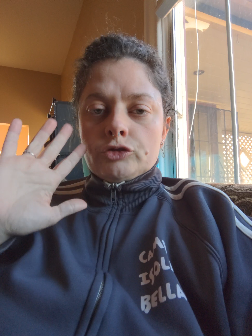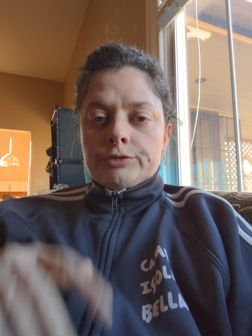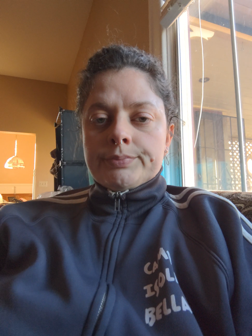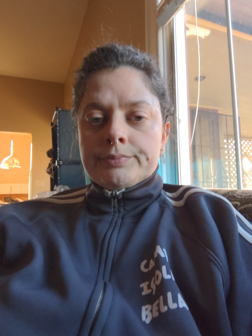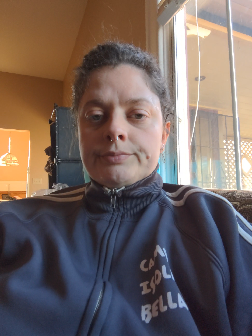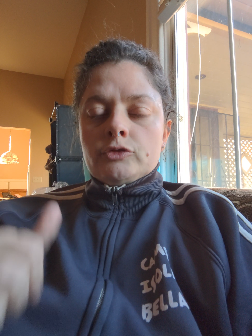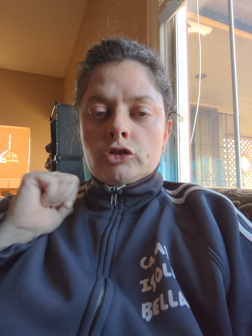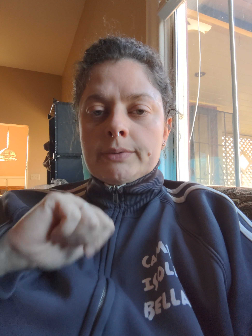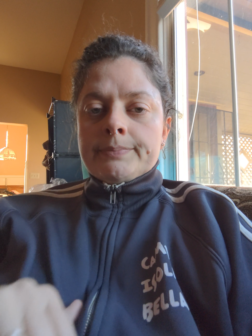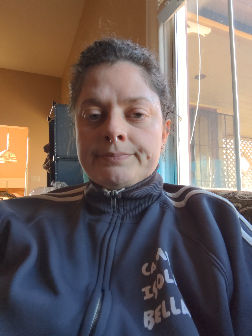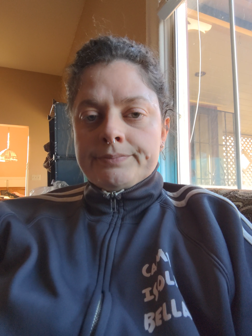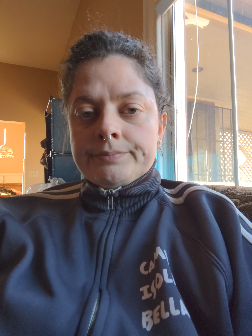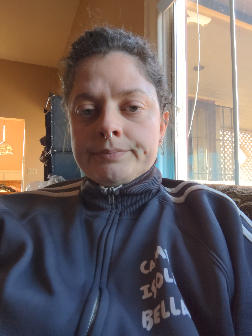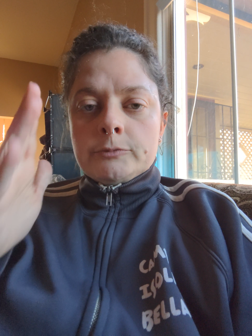jacket